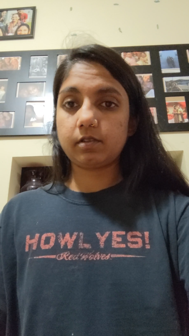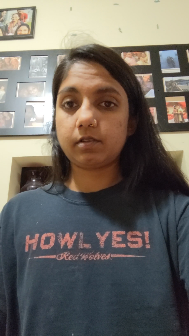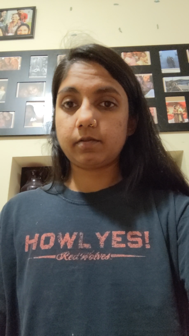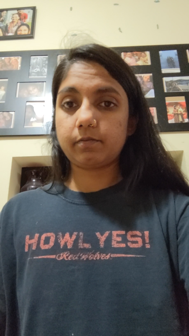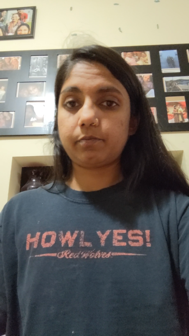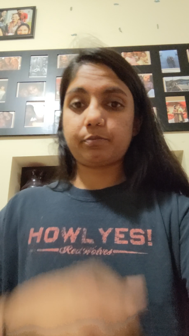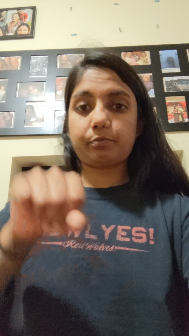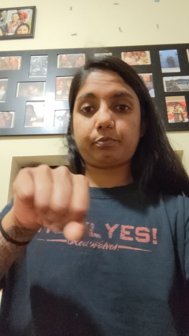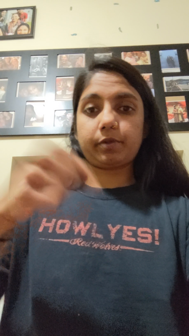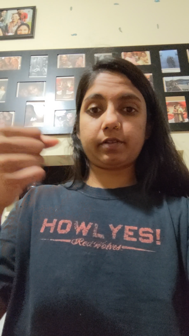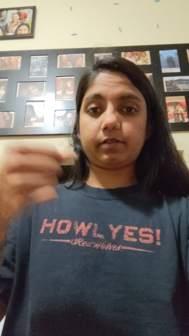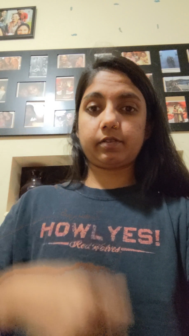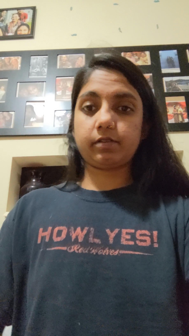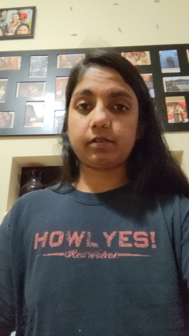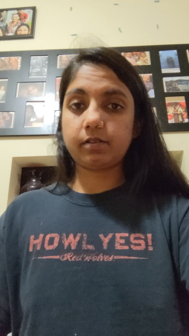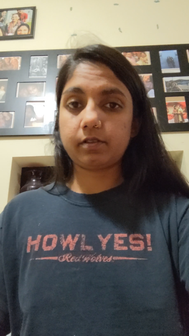break